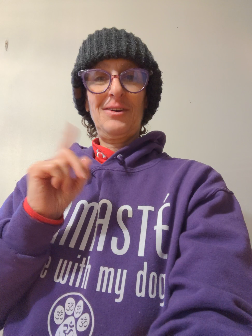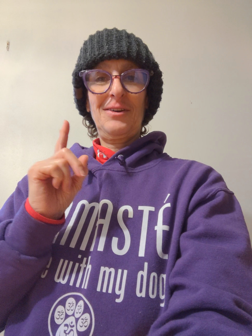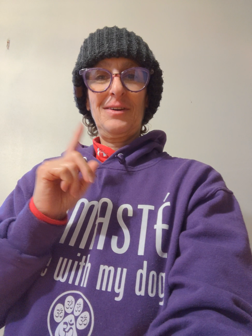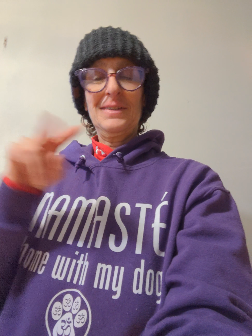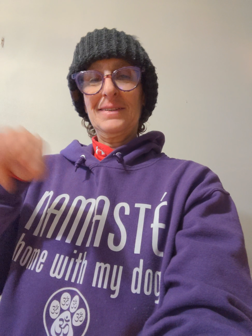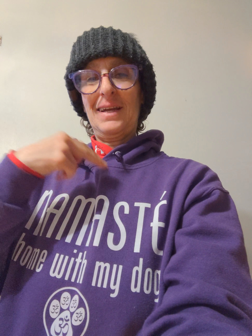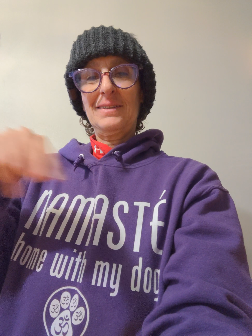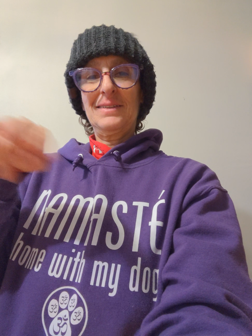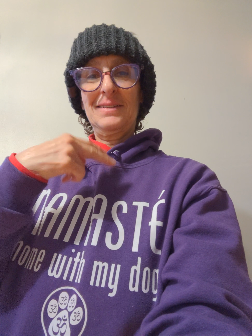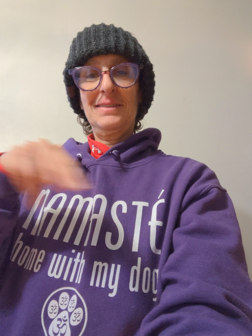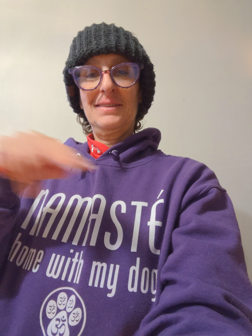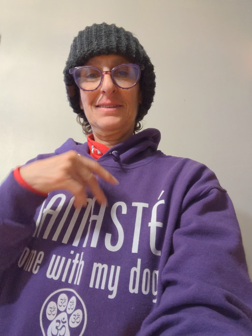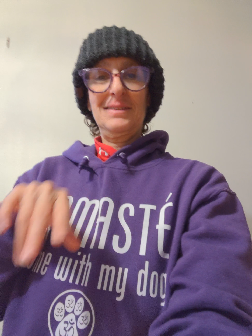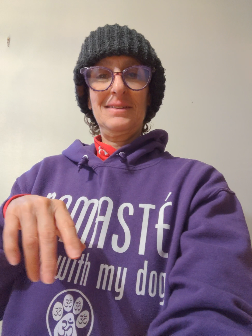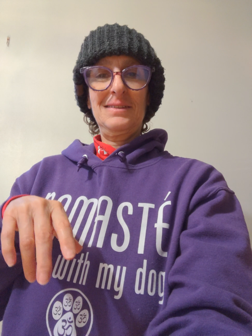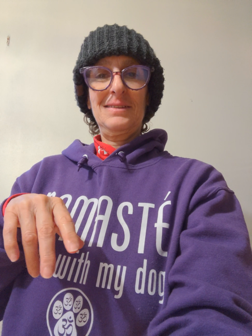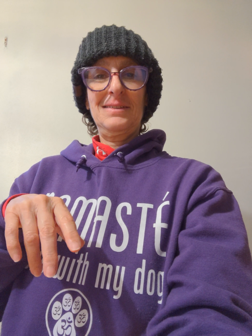dance